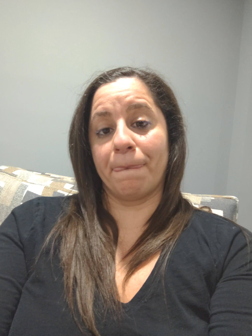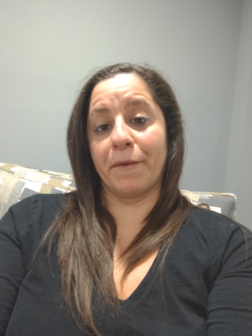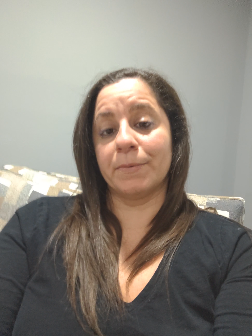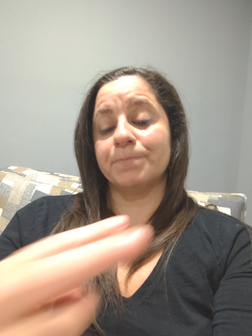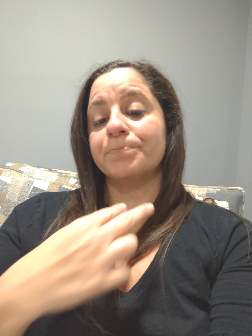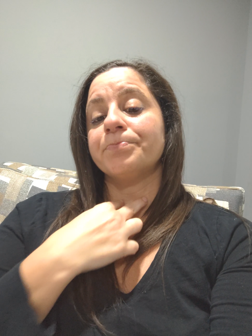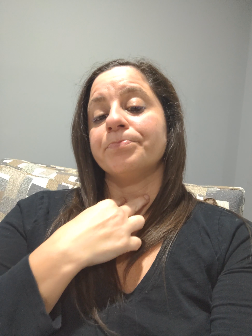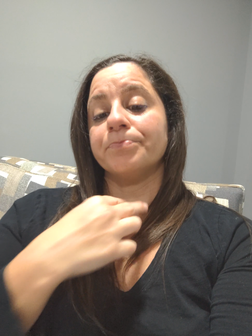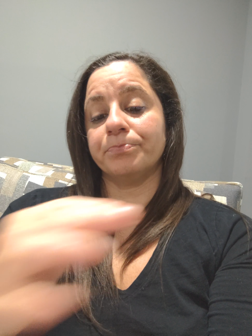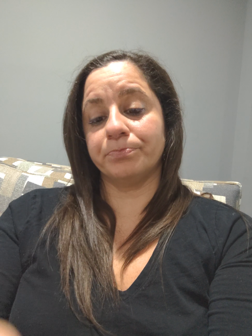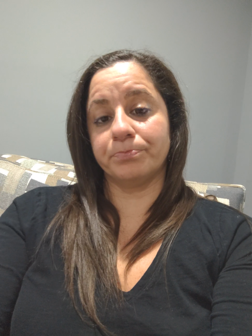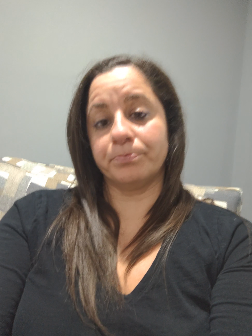stuck